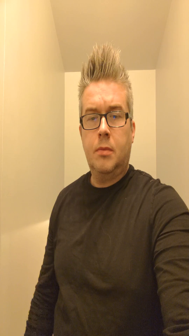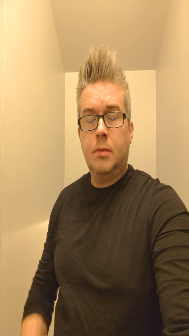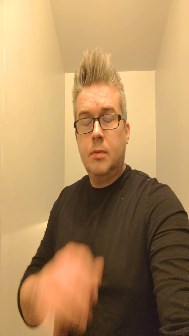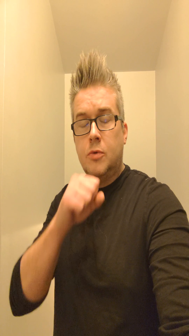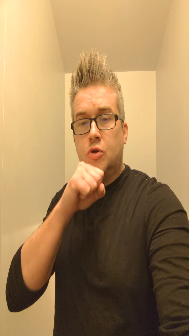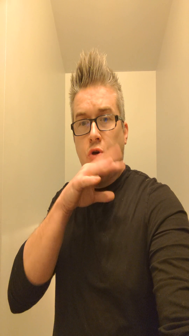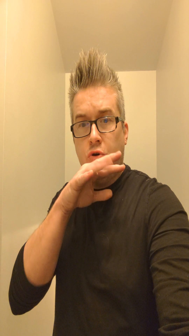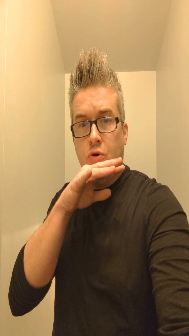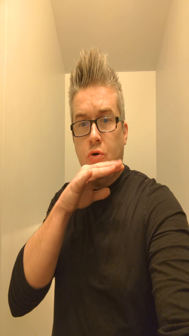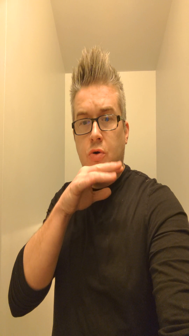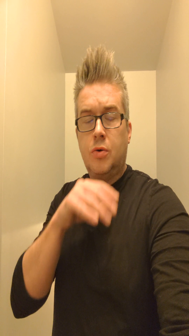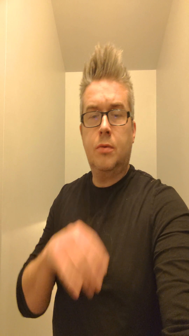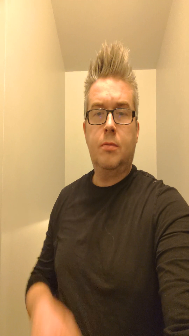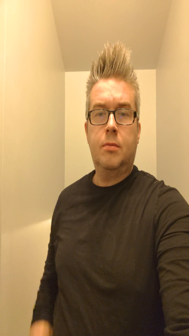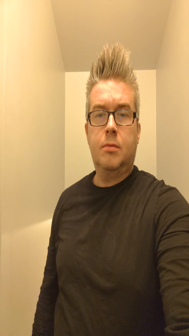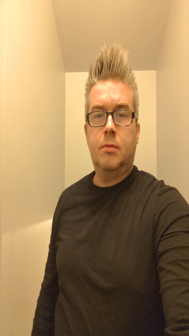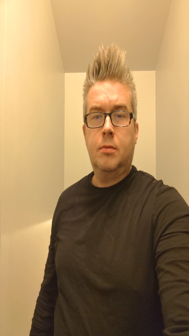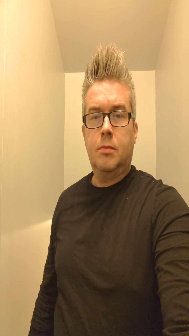dirty